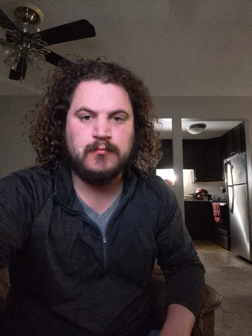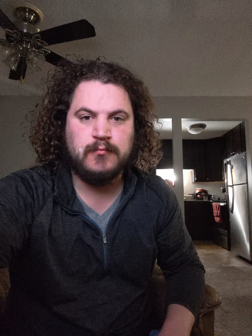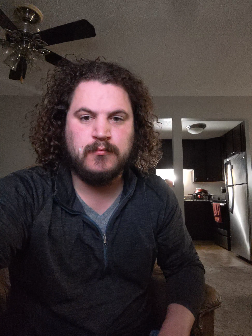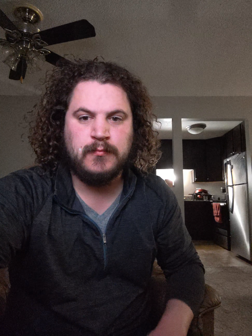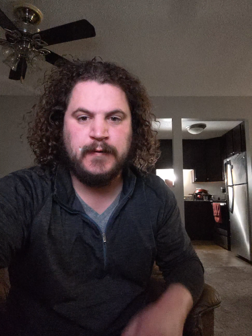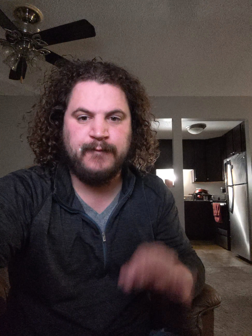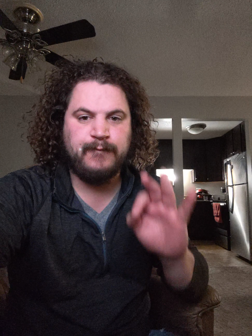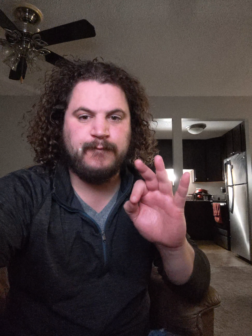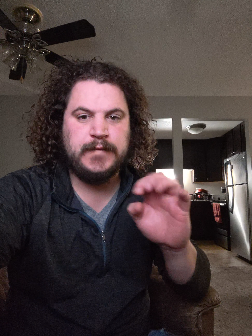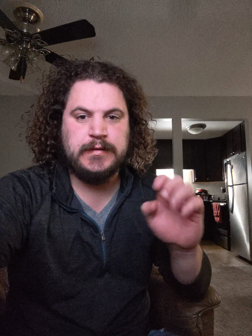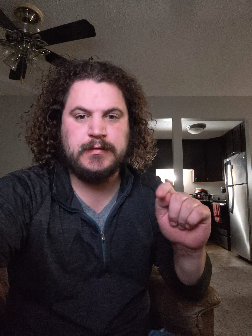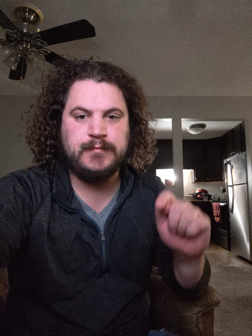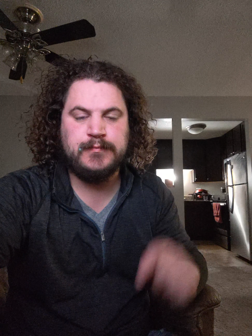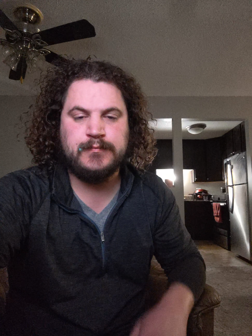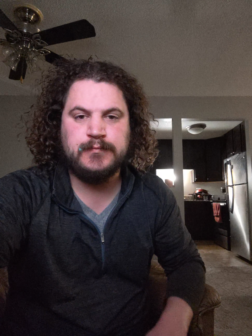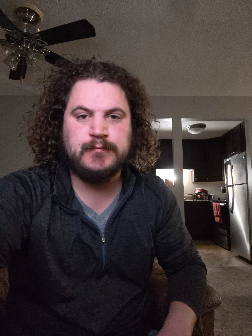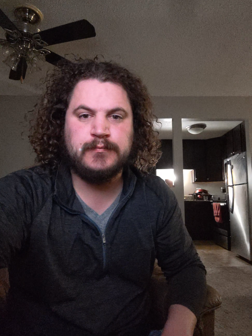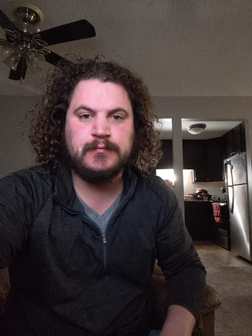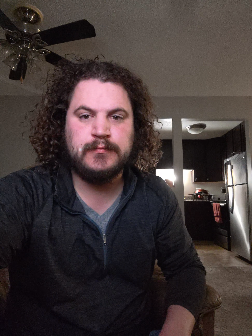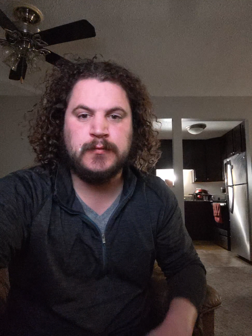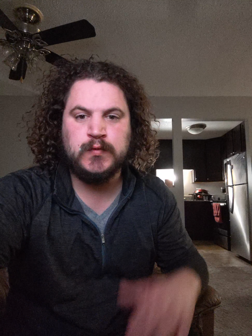feet